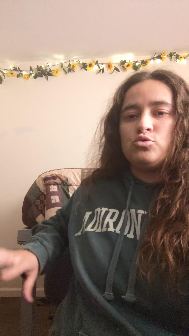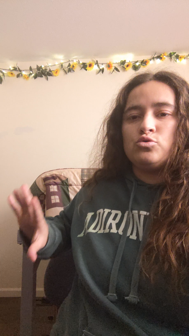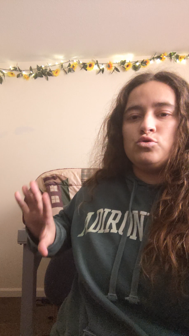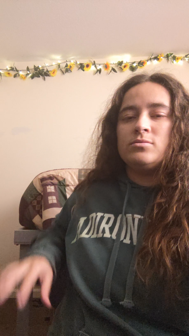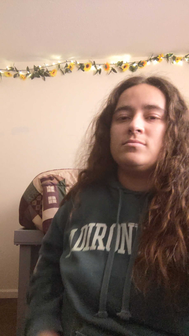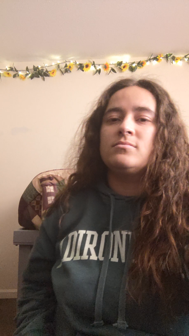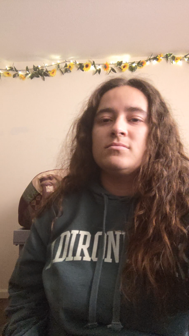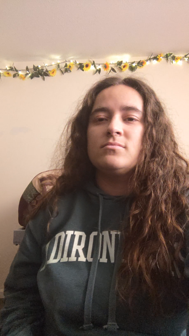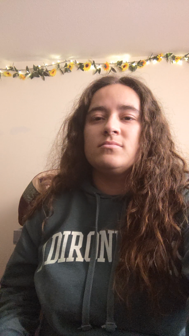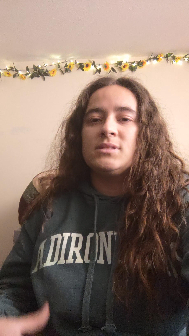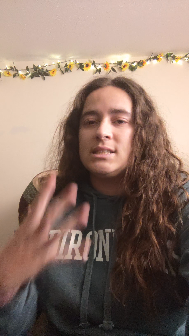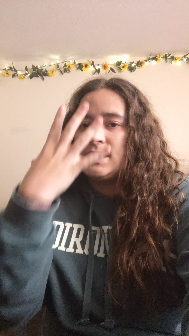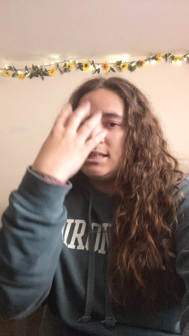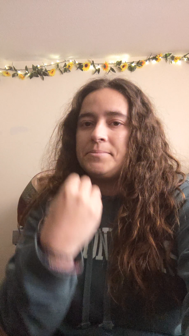asleep